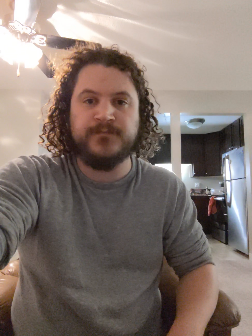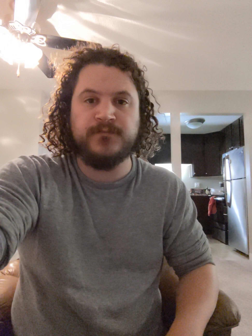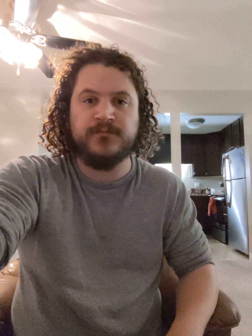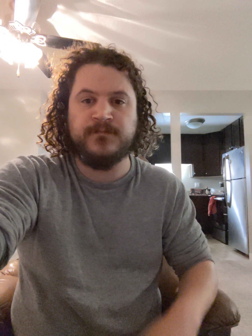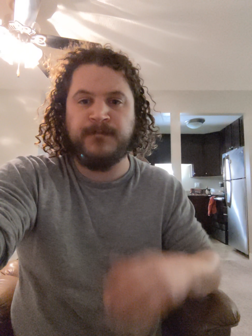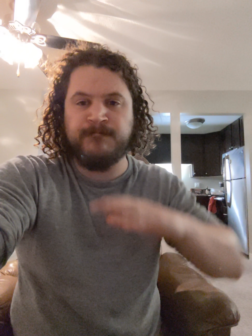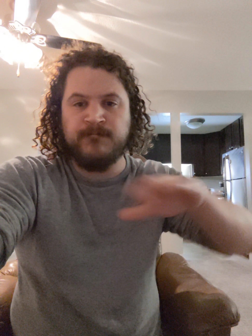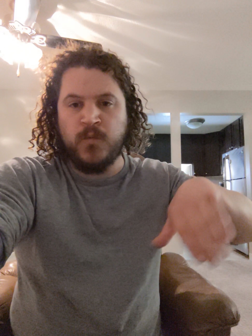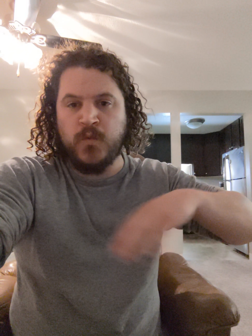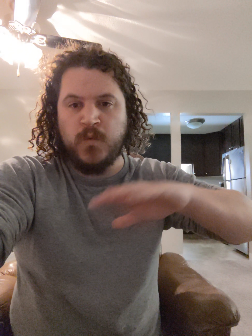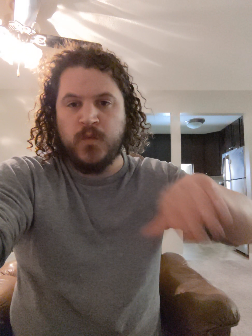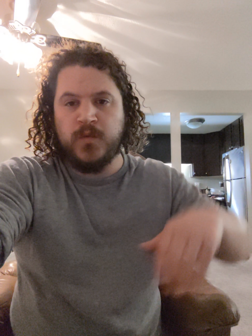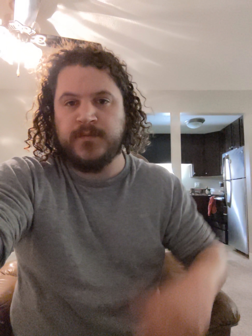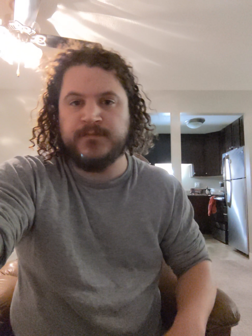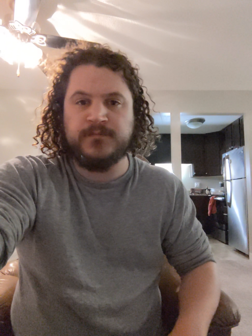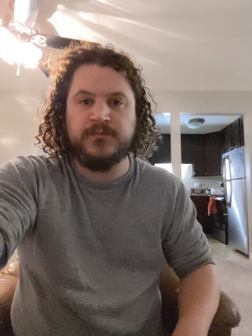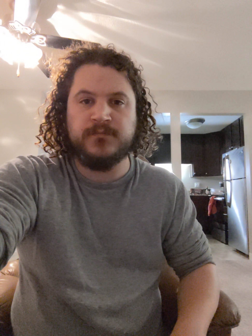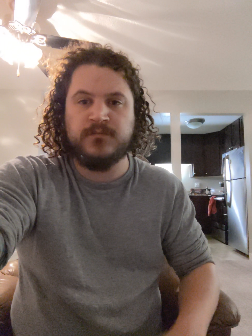pool